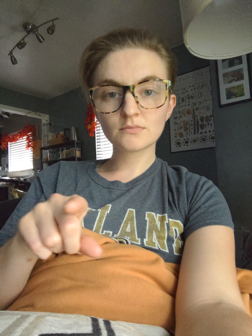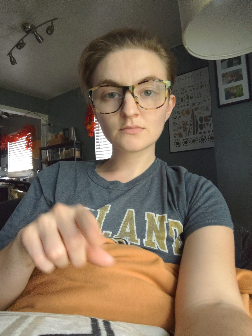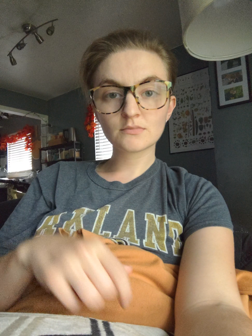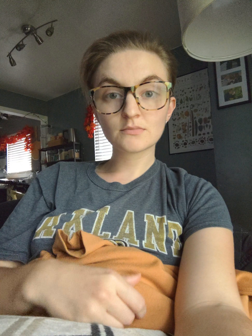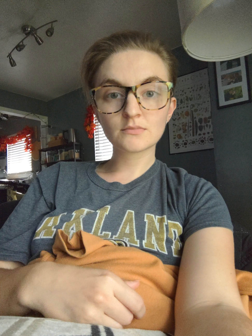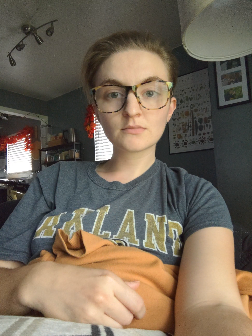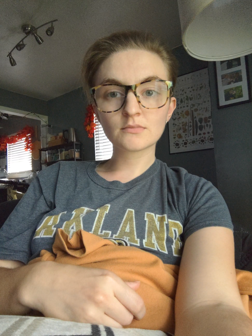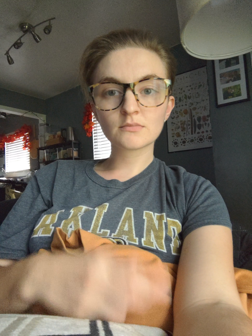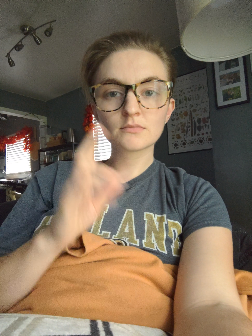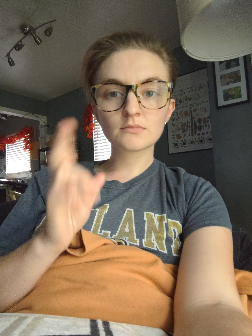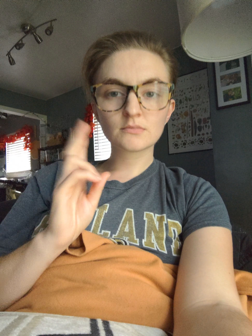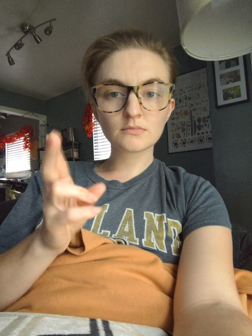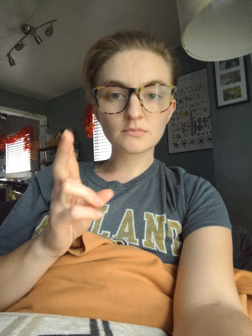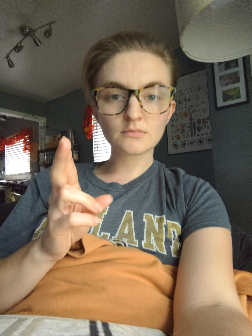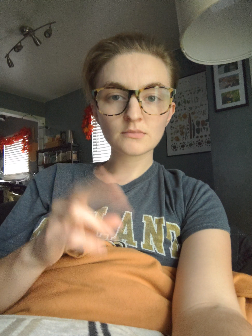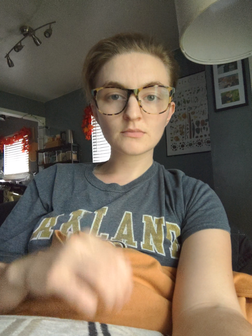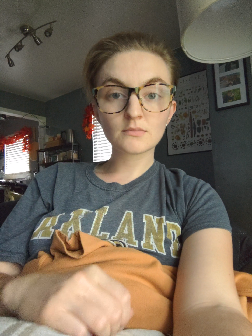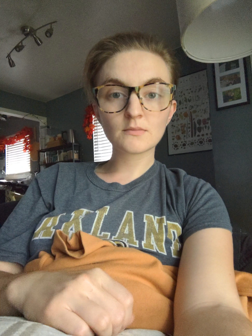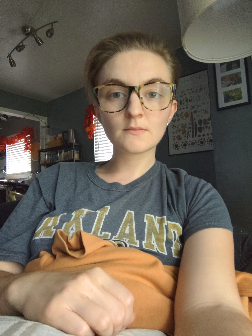hurry